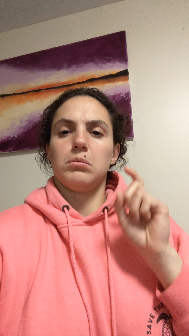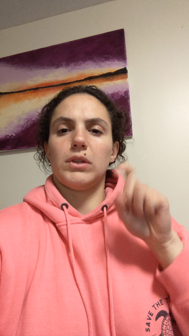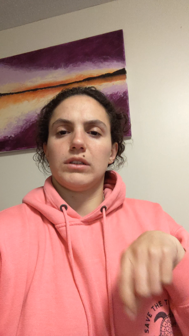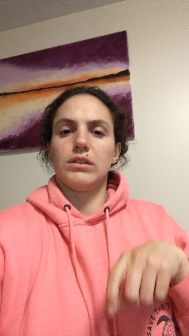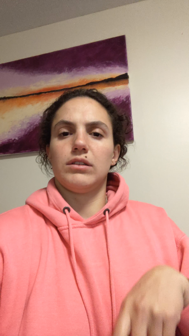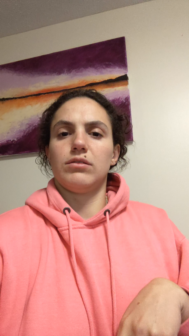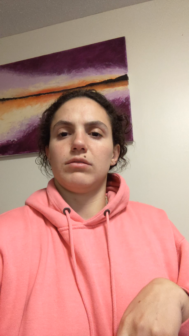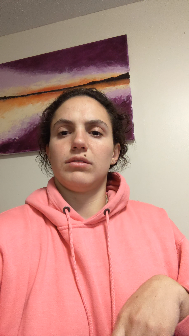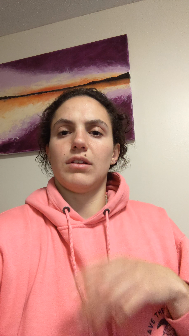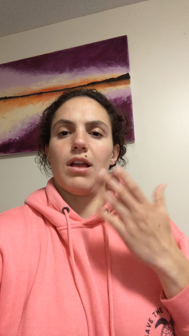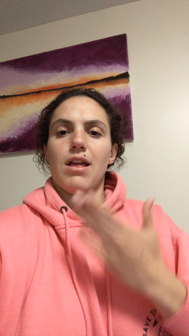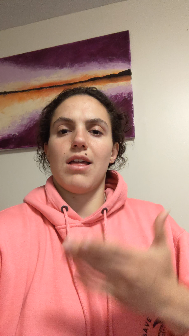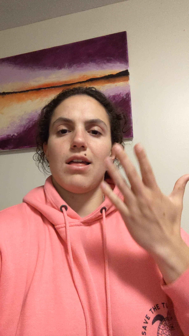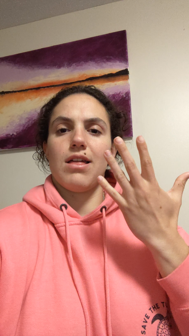hand